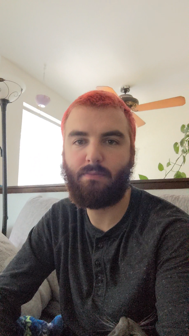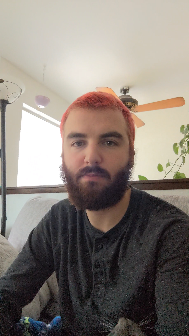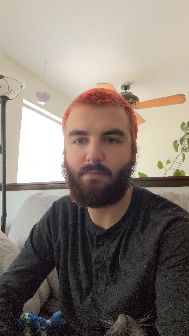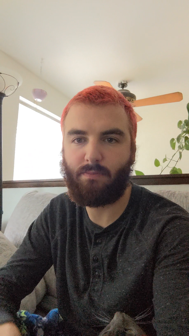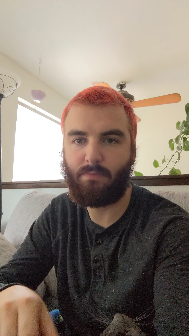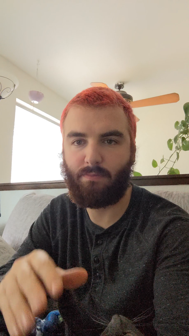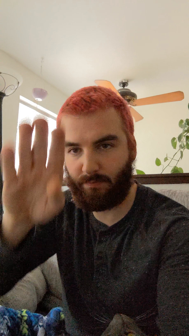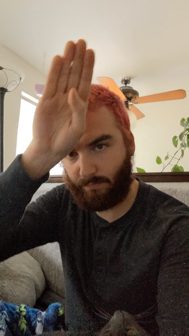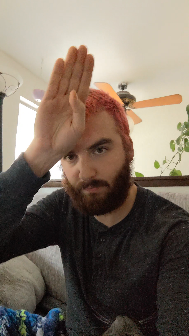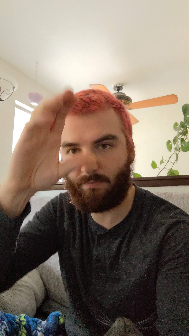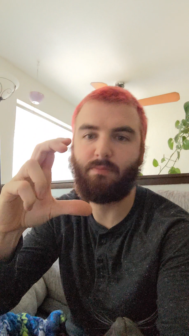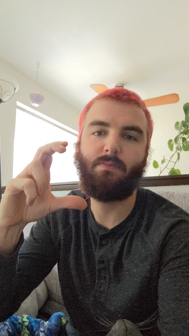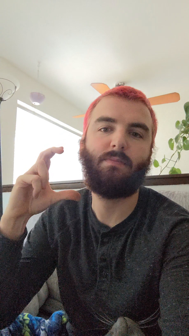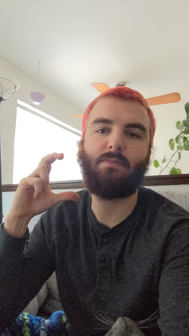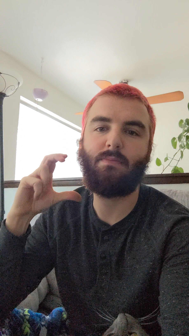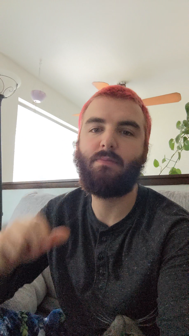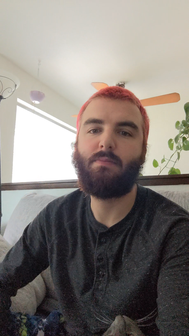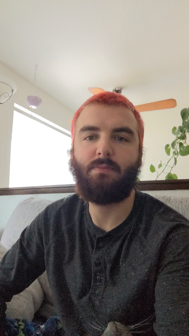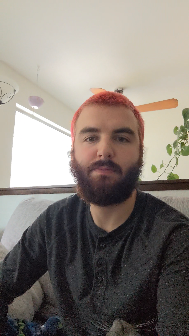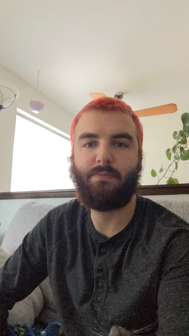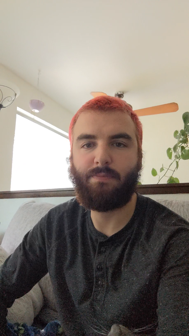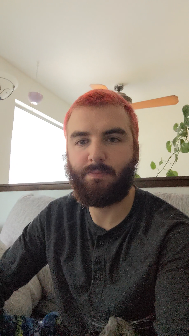fire truck